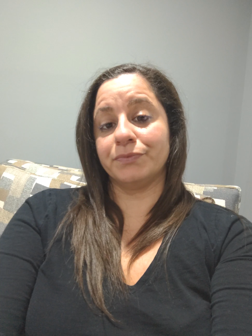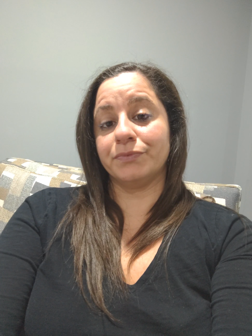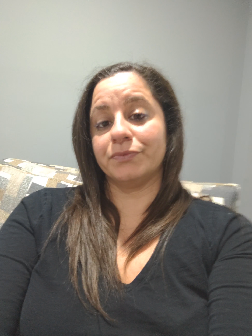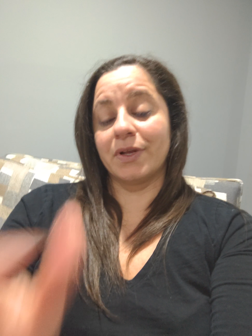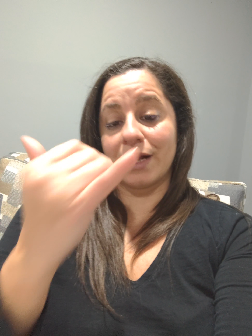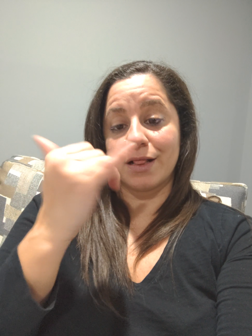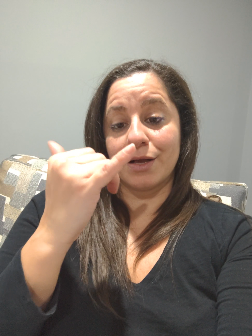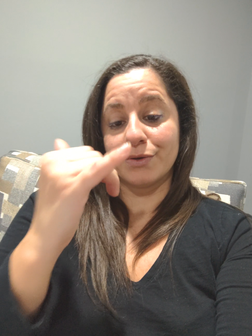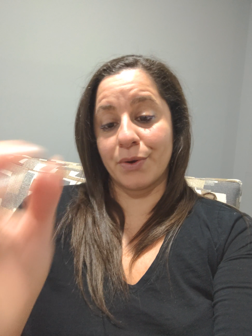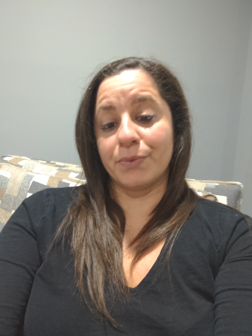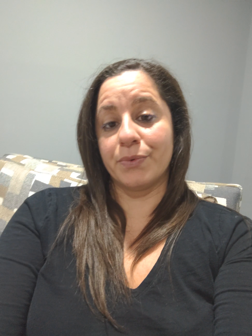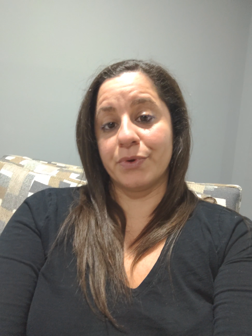yellow